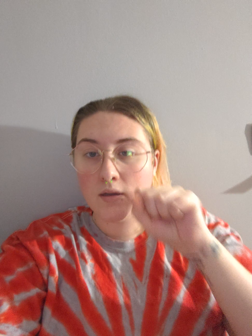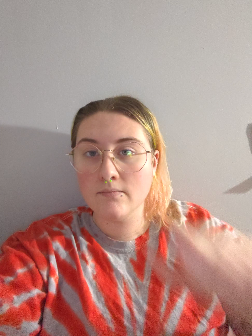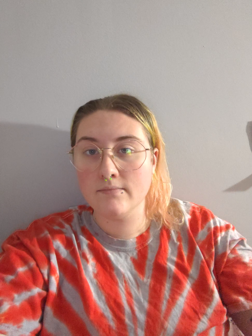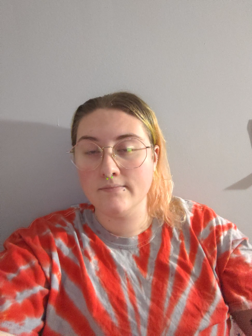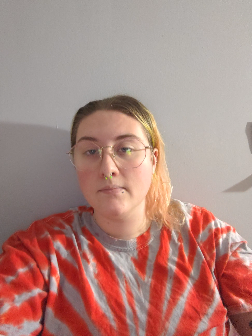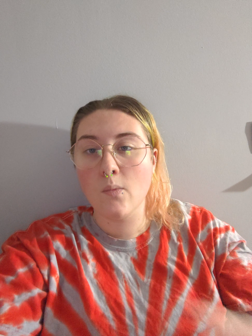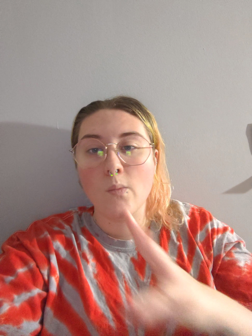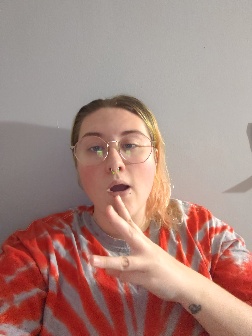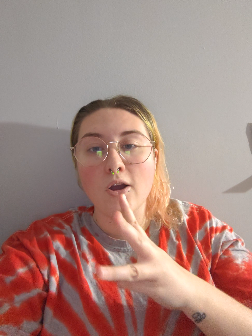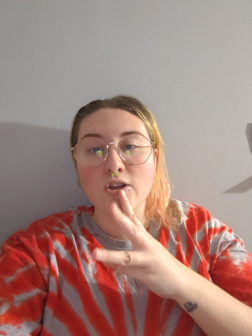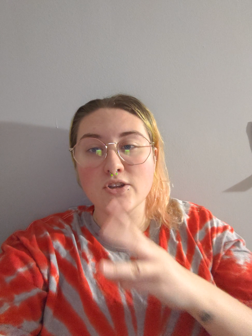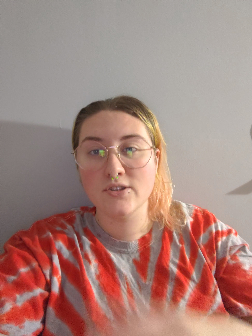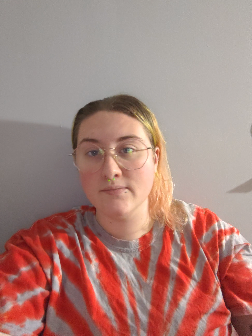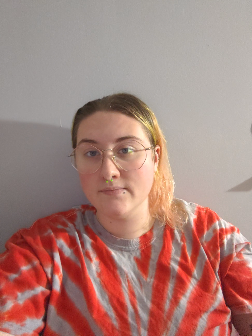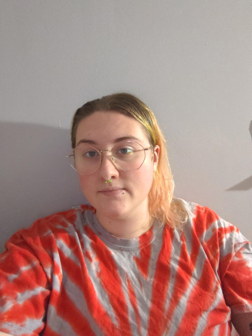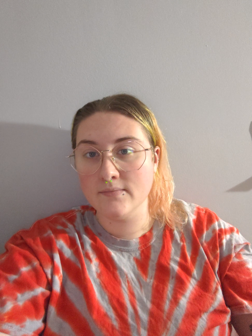water